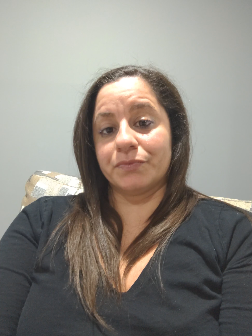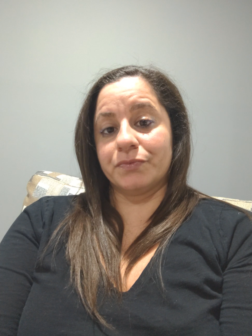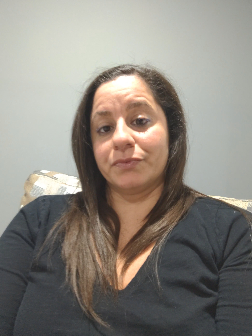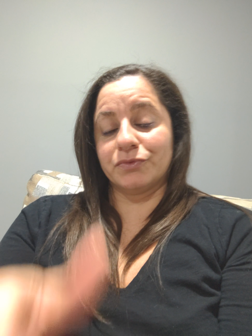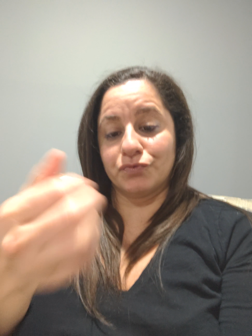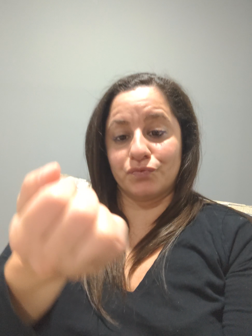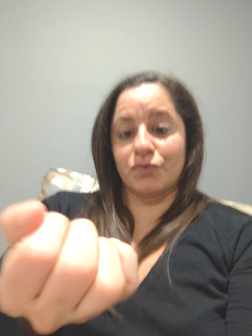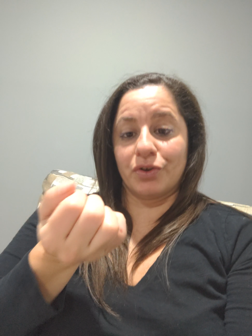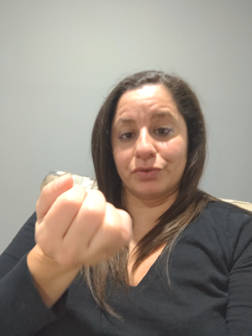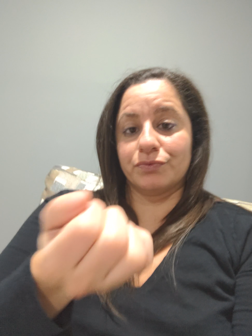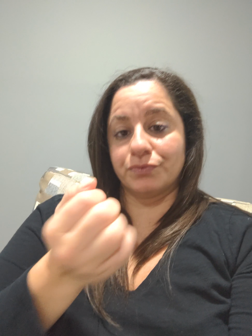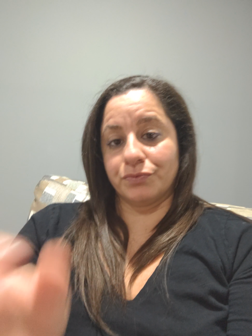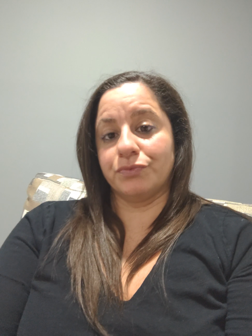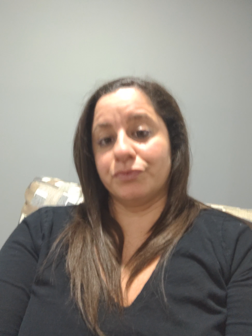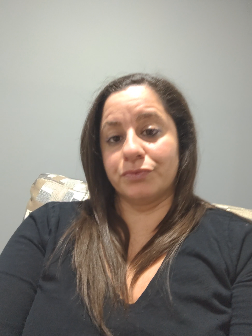drawer